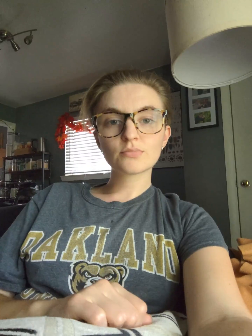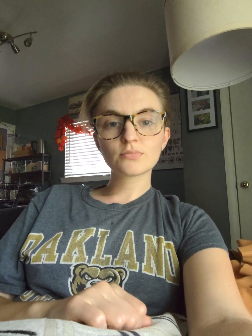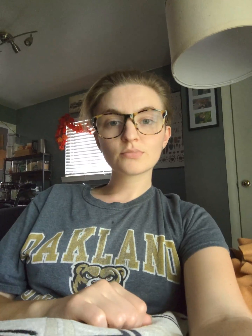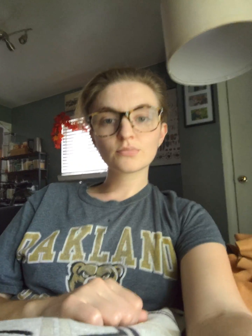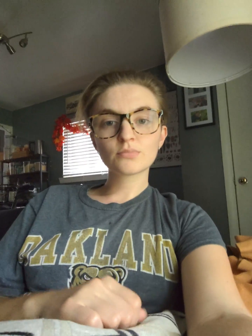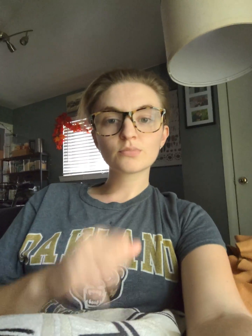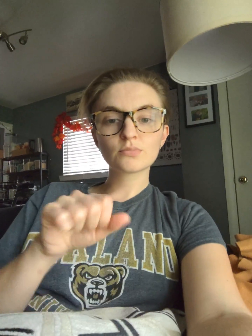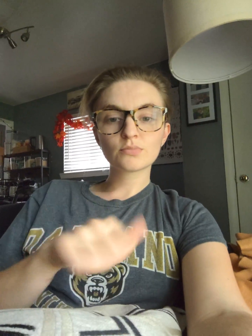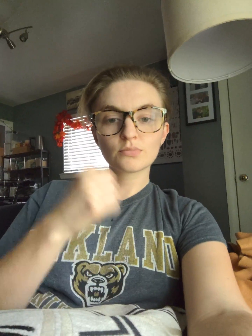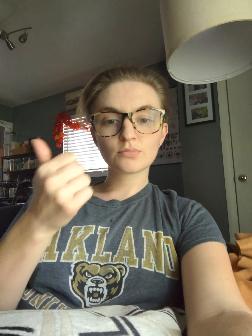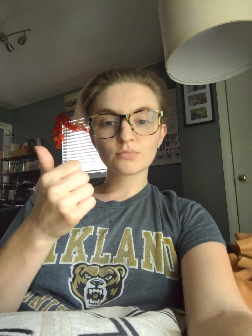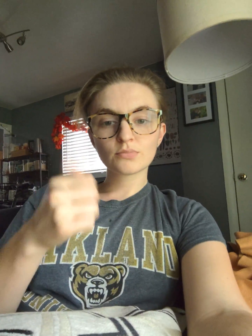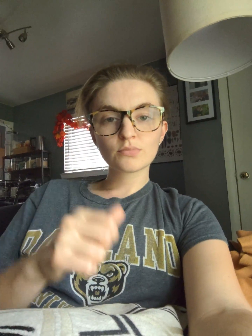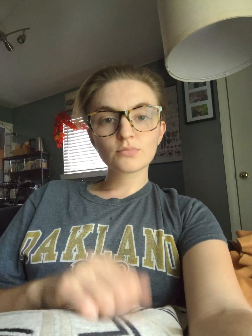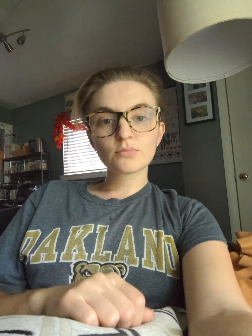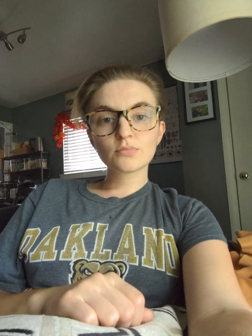other